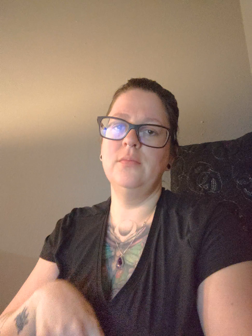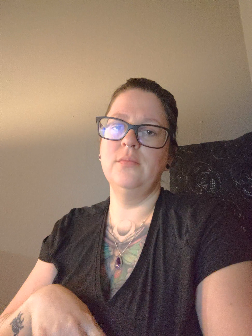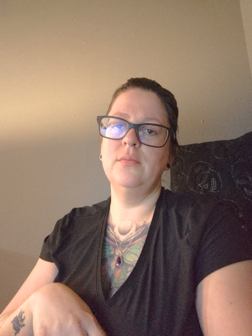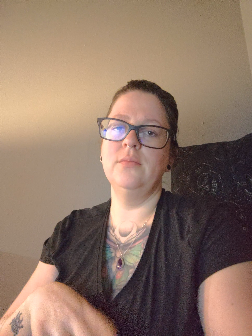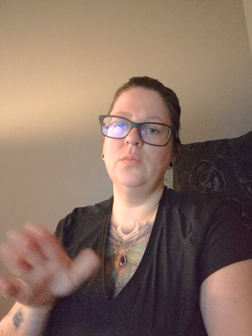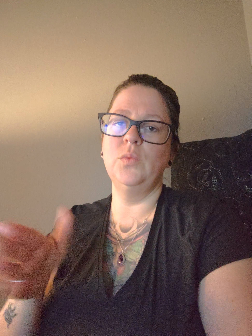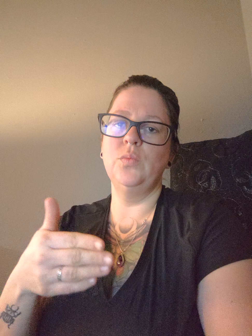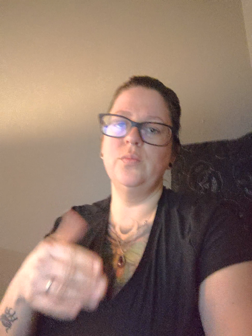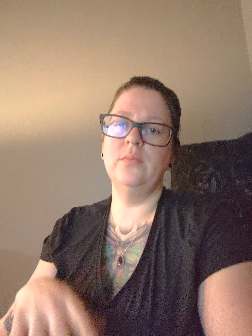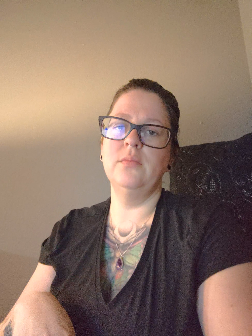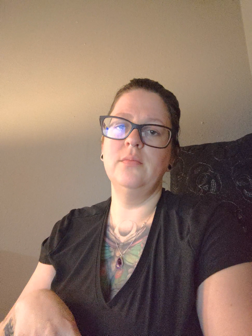room